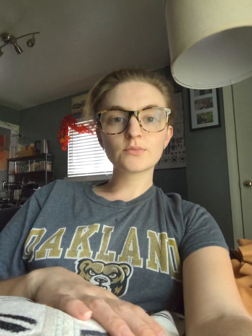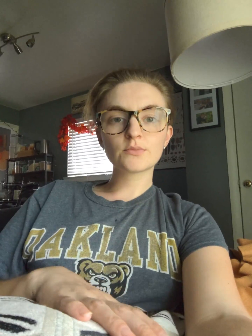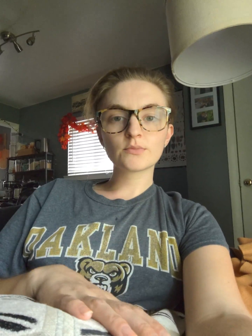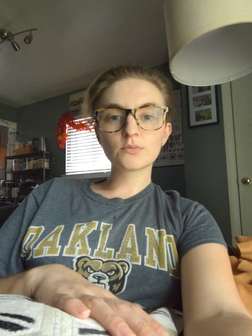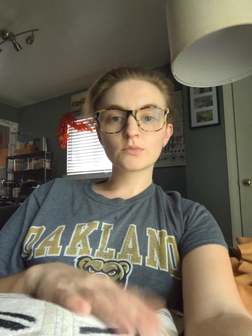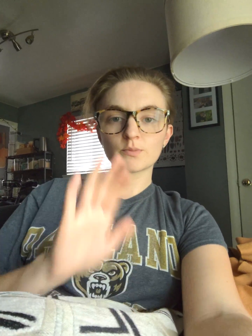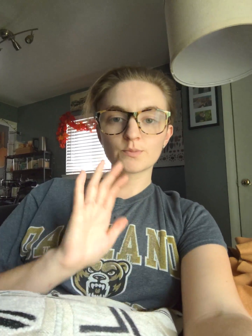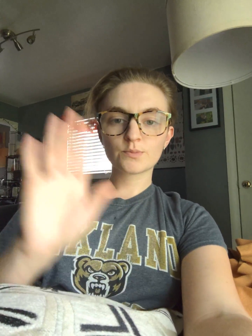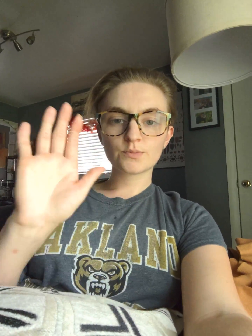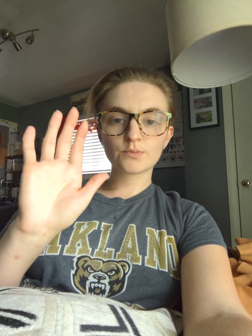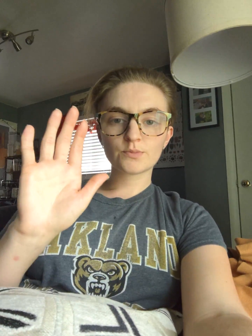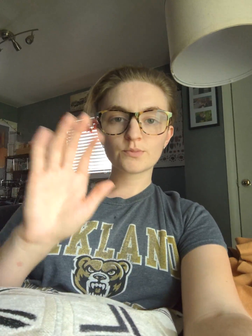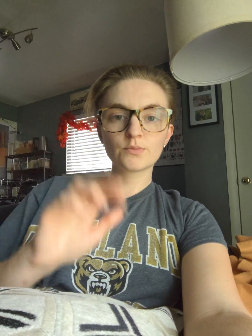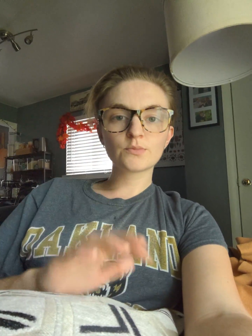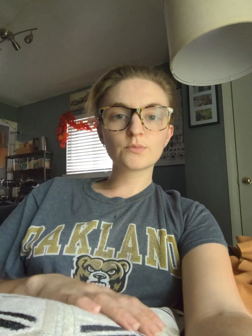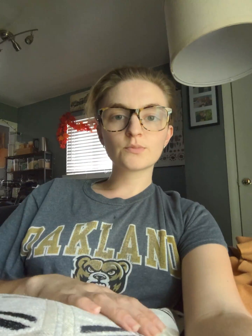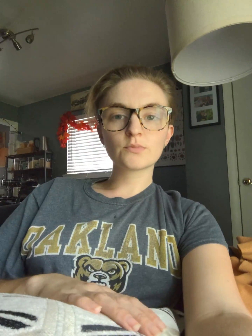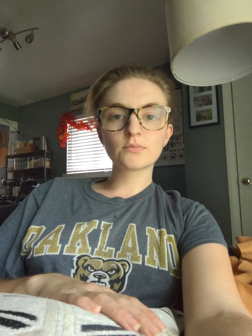push